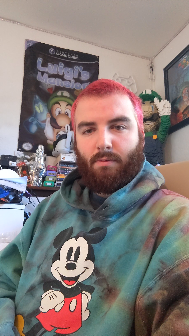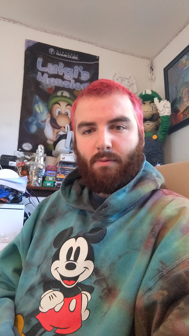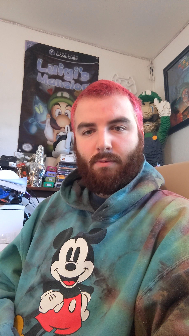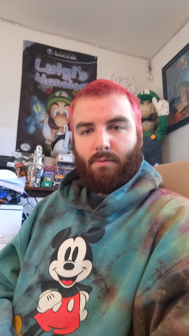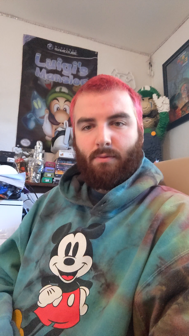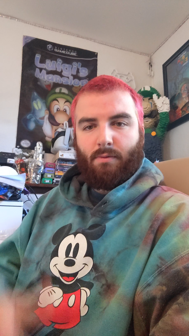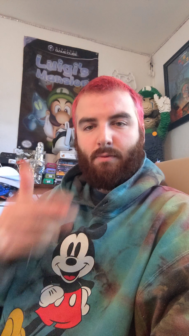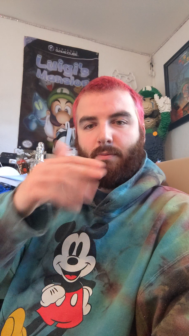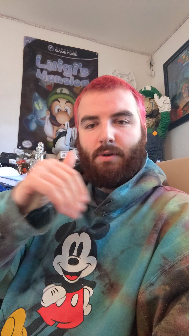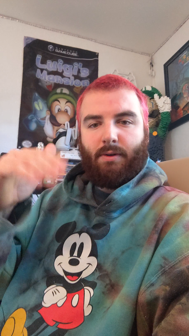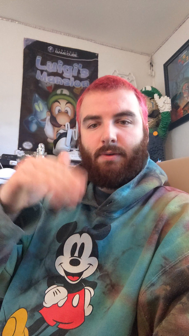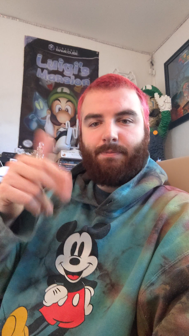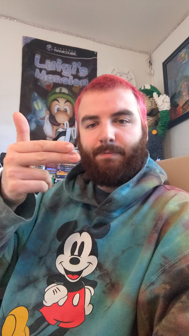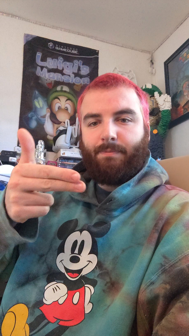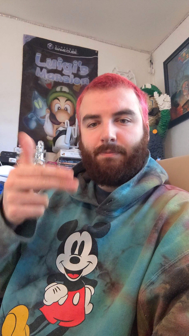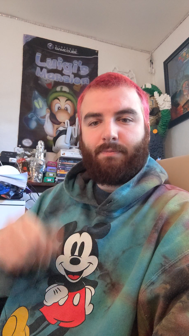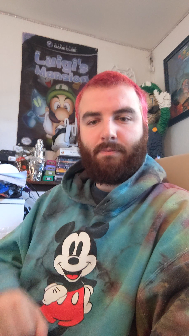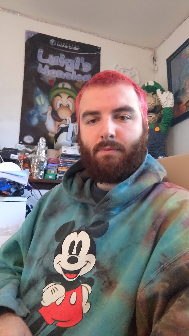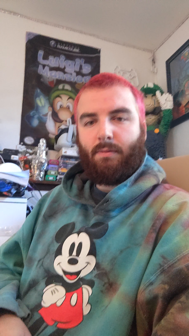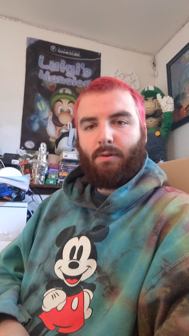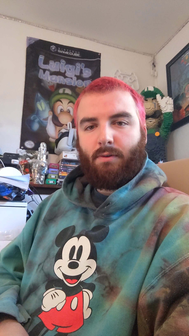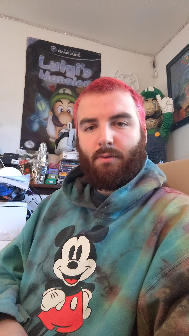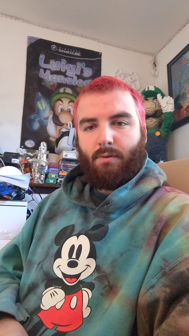pet's name